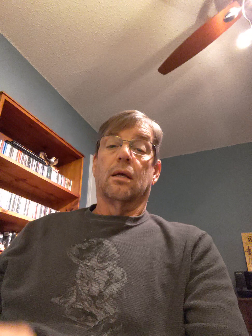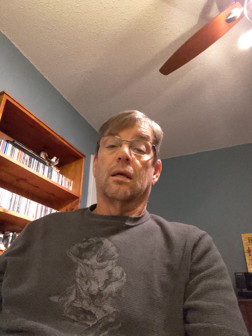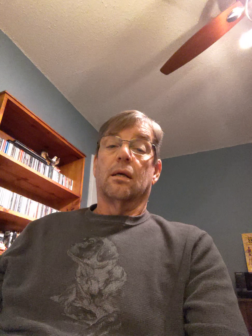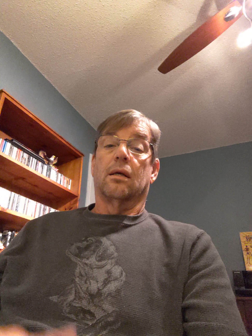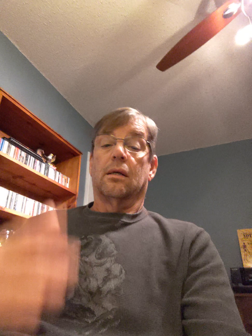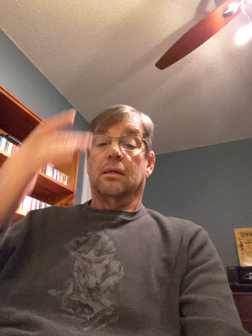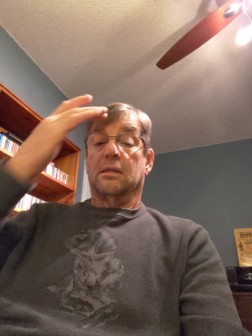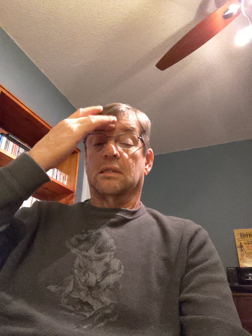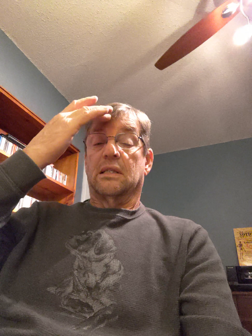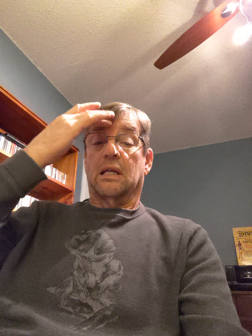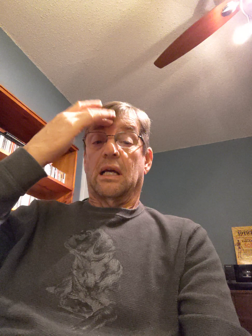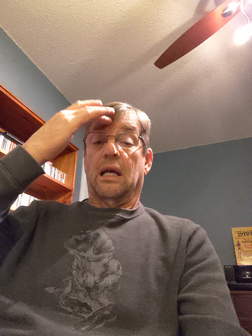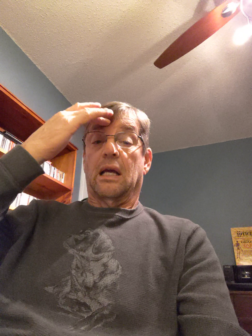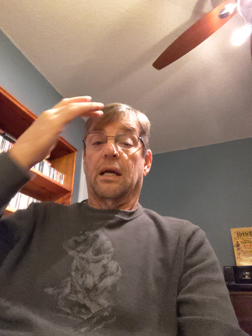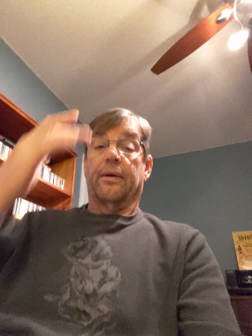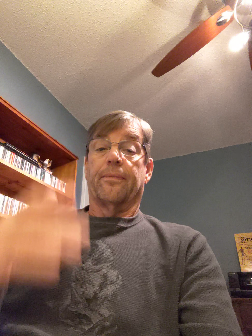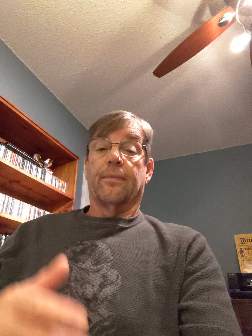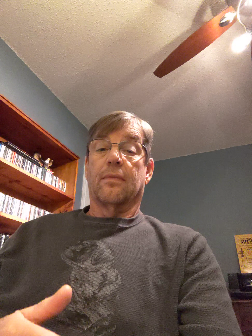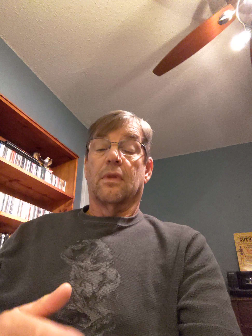sick